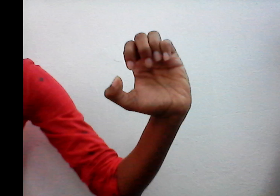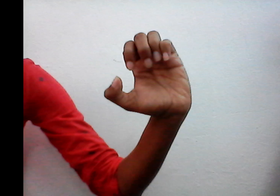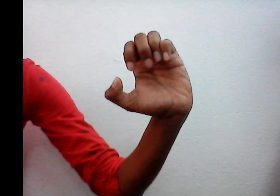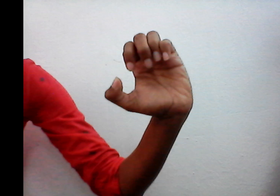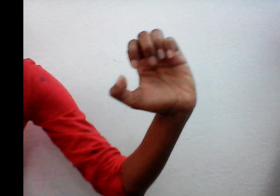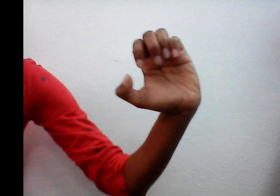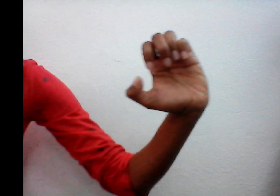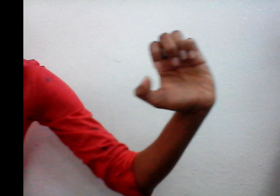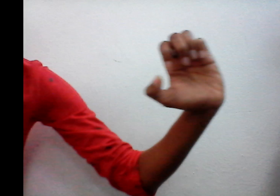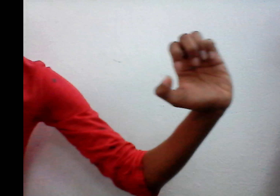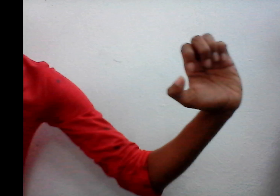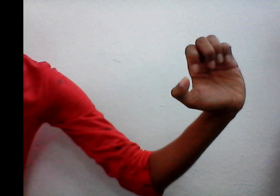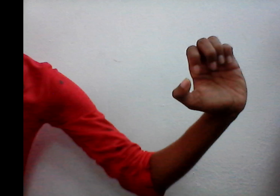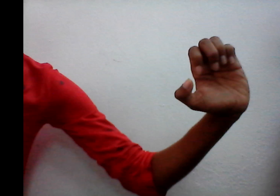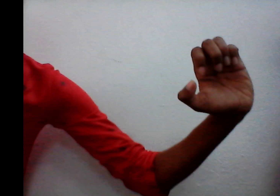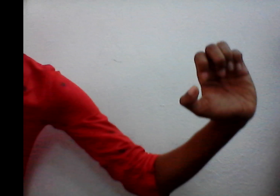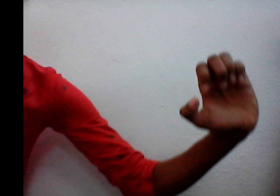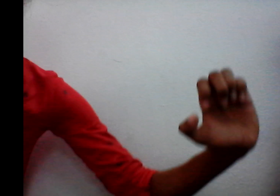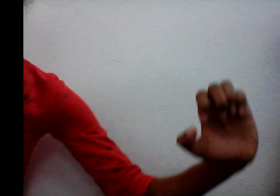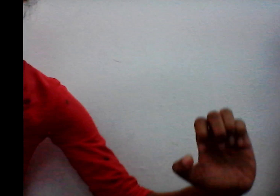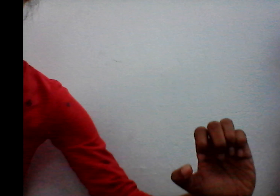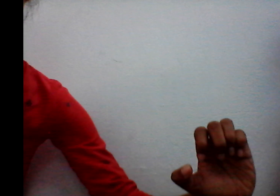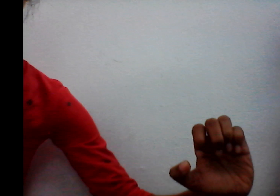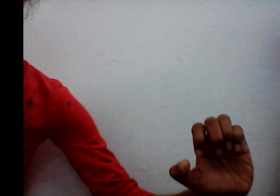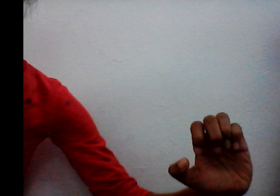ഈ